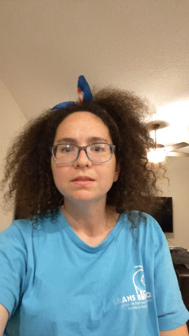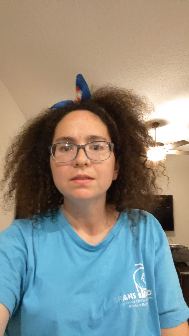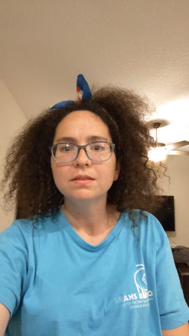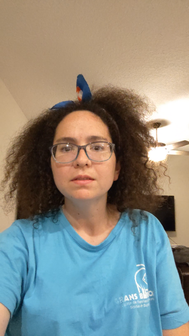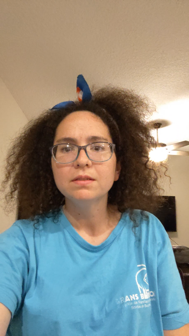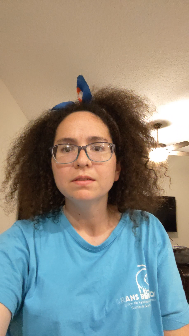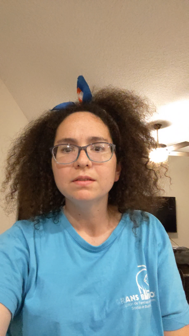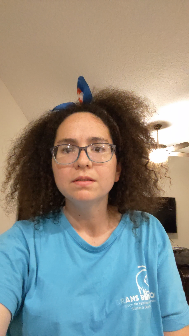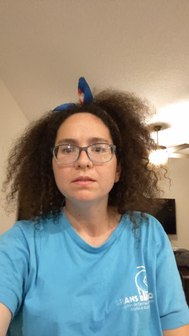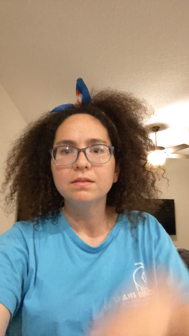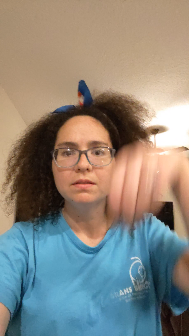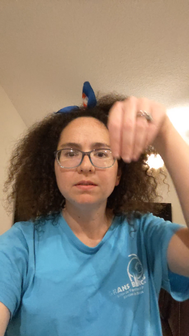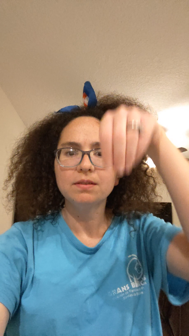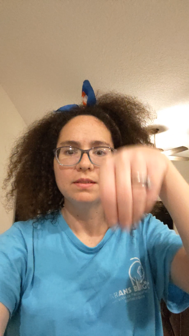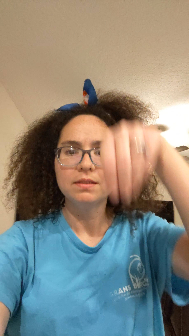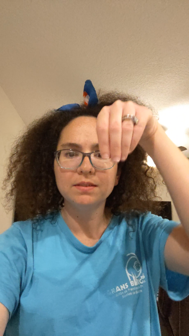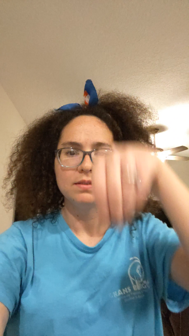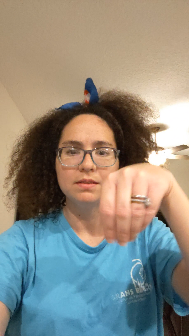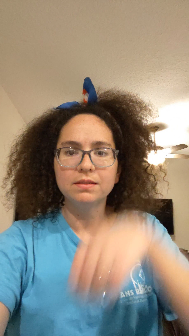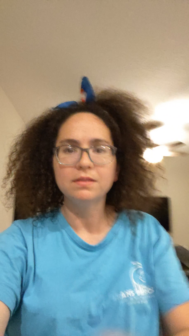inside